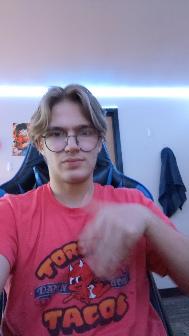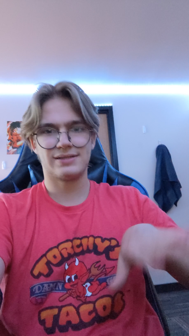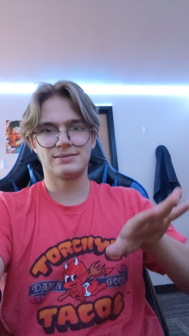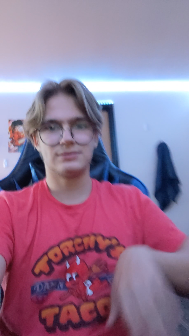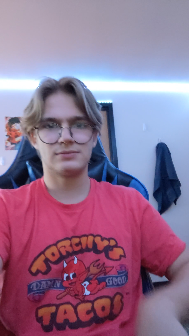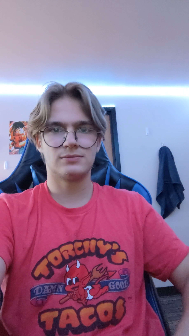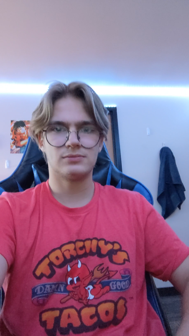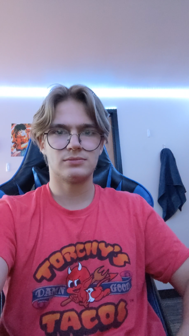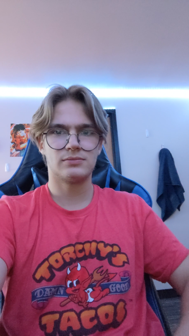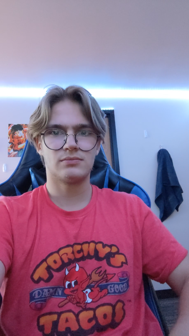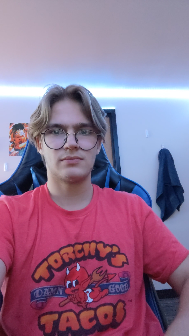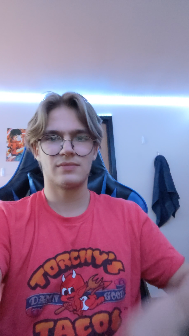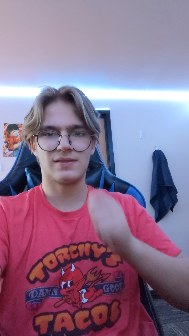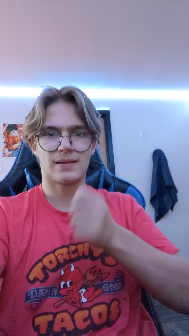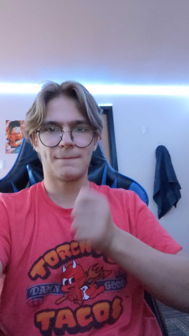hammer